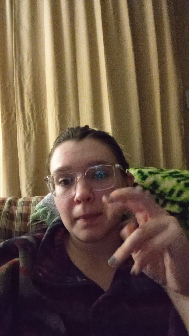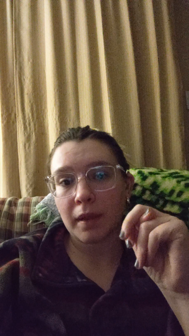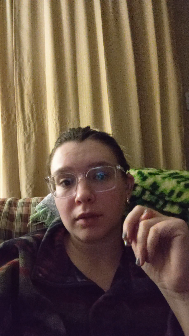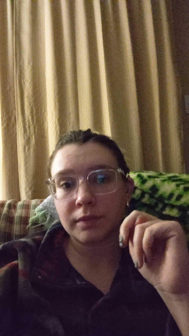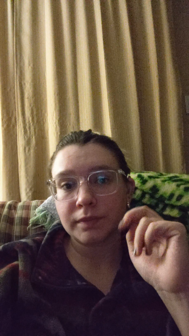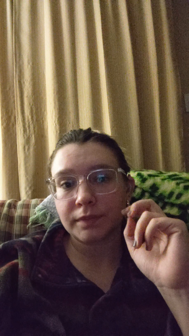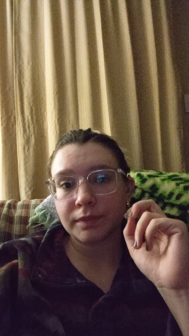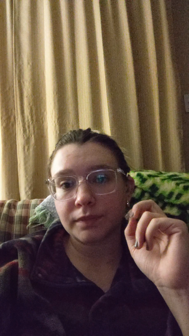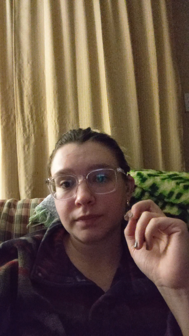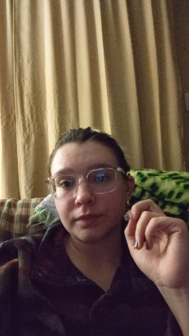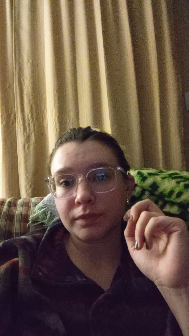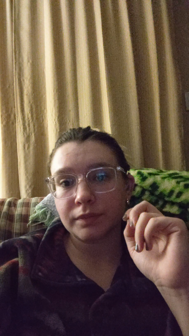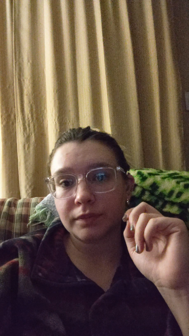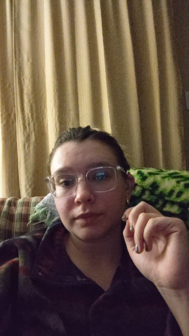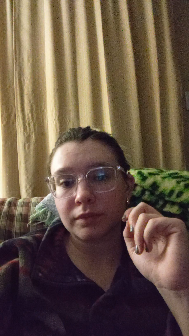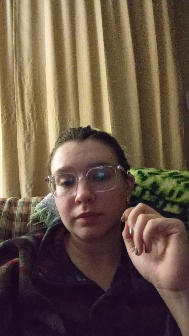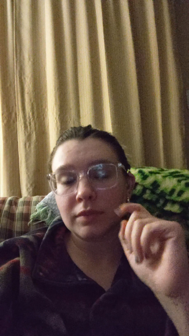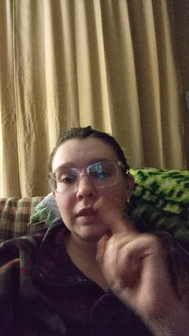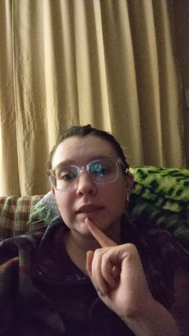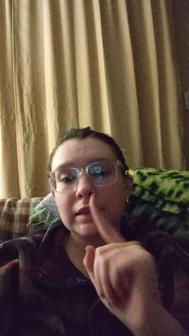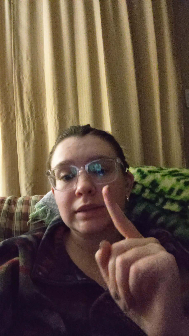is